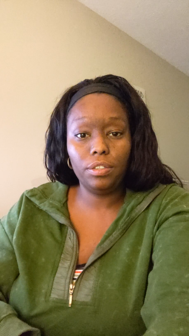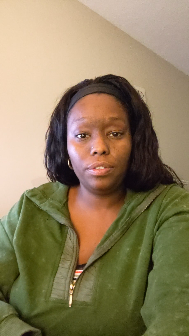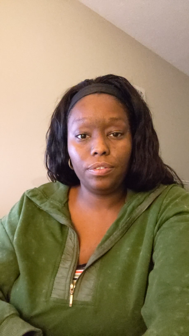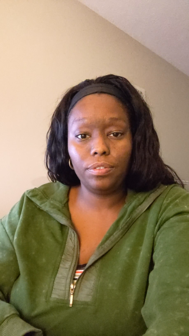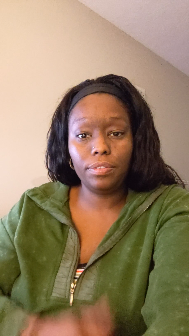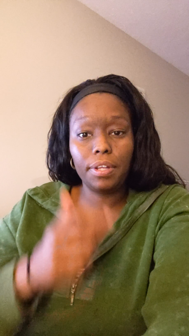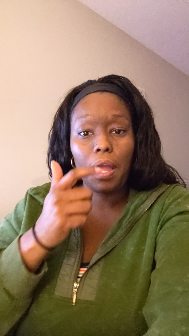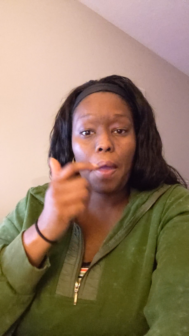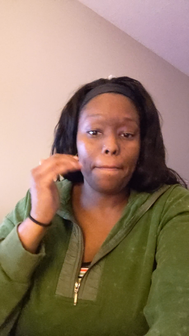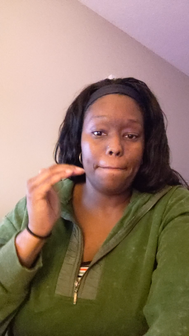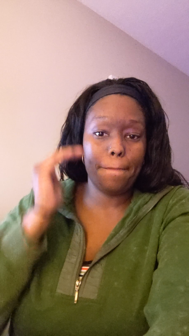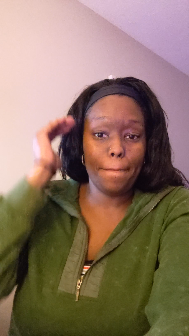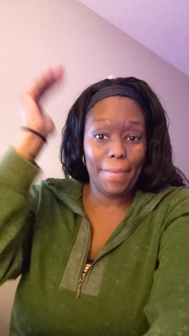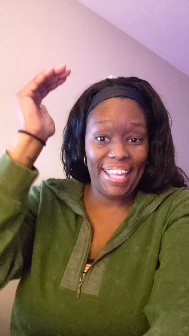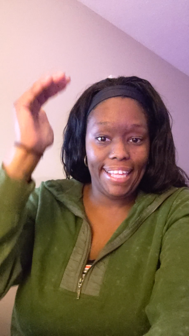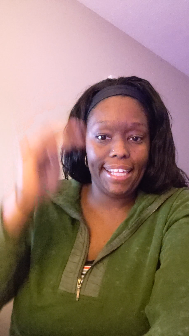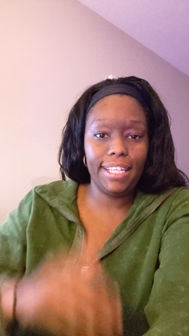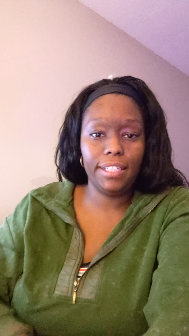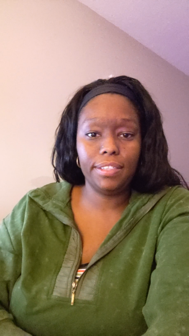big